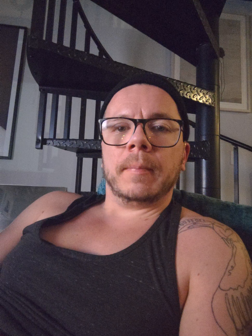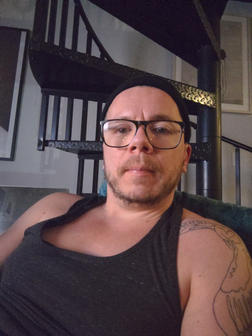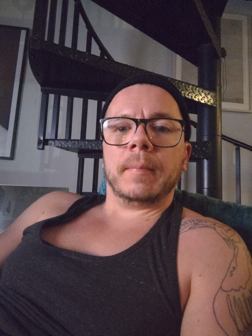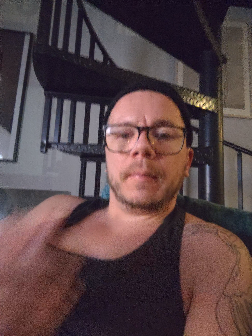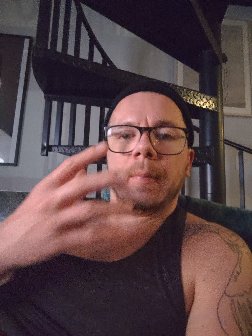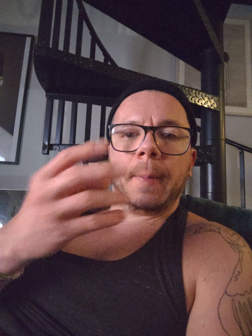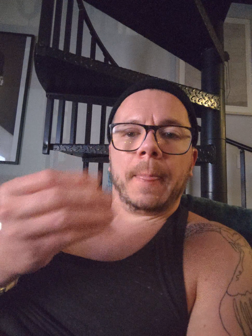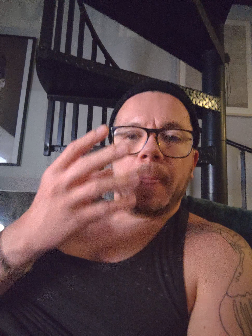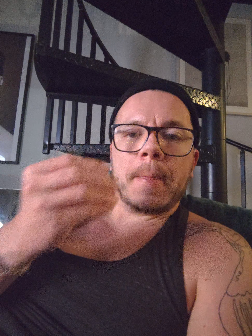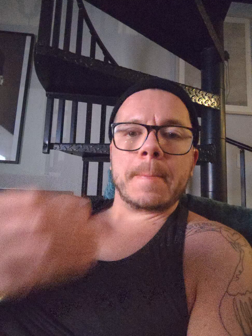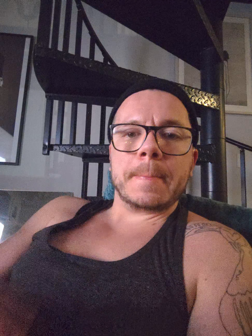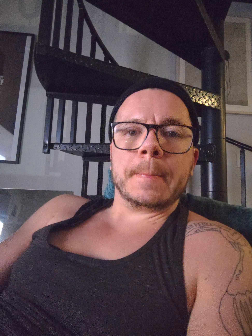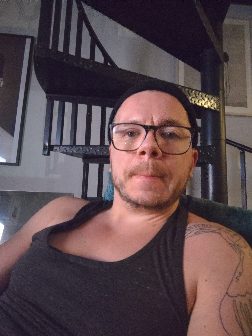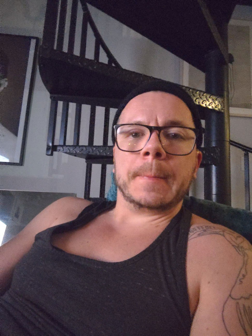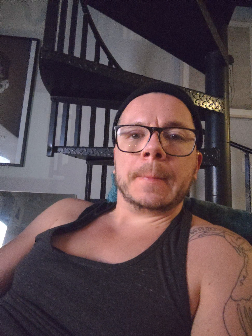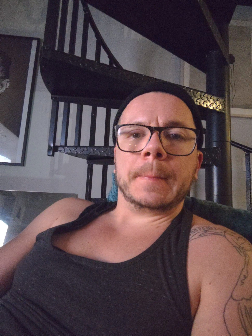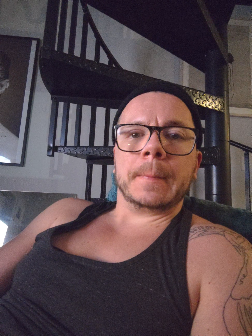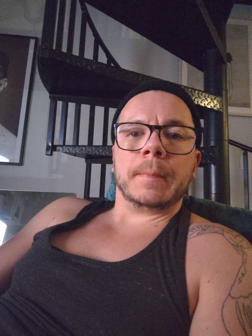outside